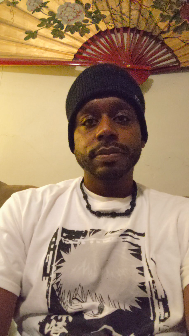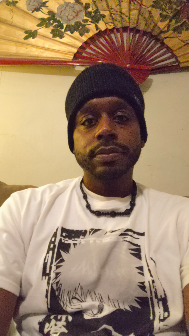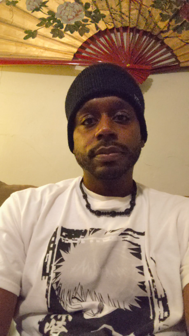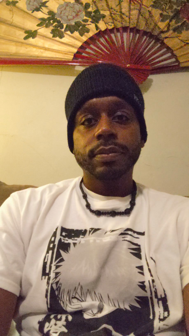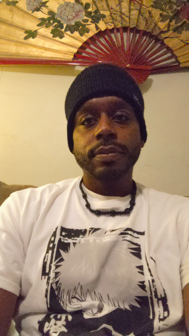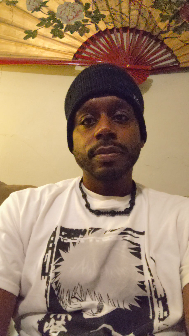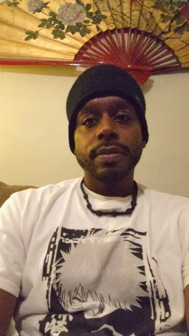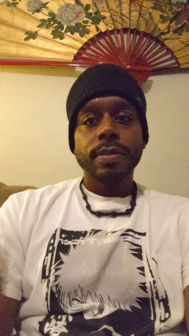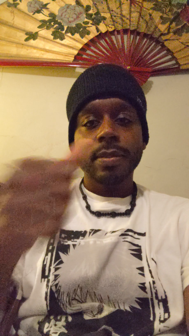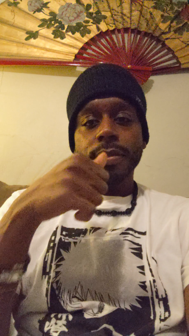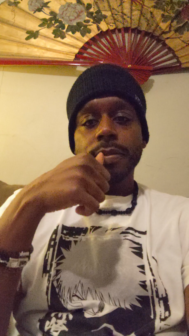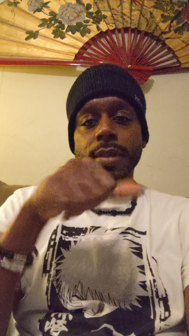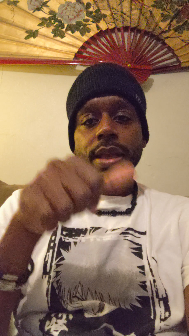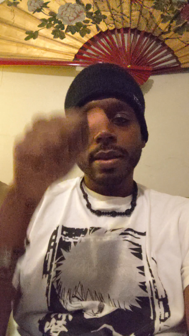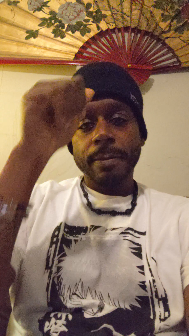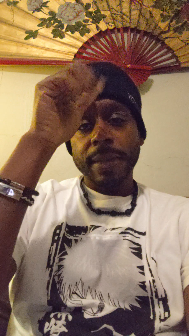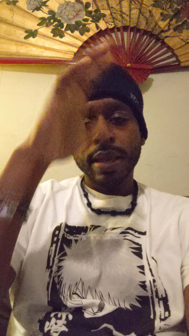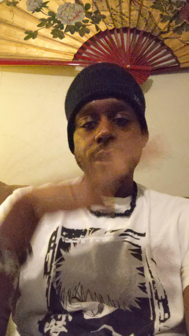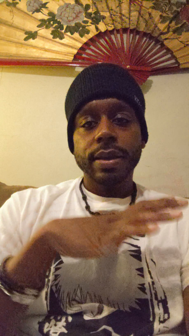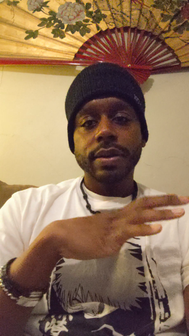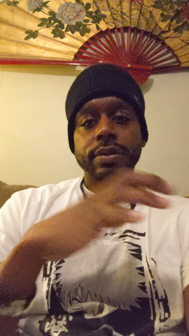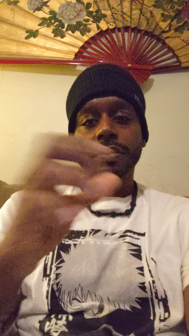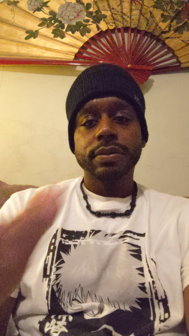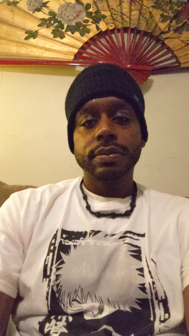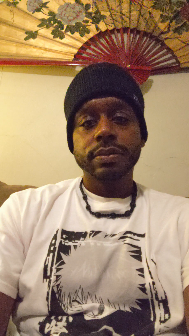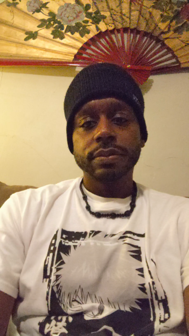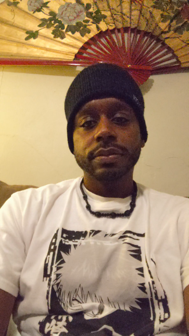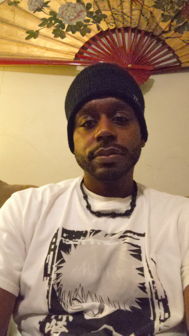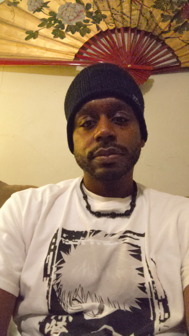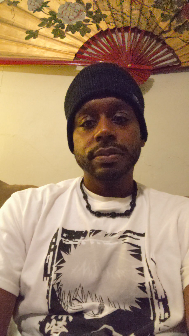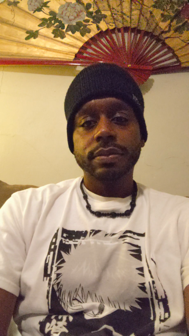mailman